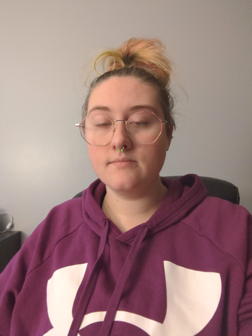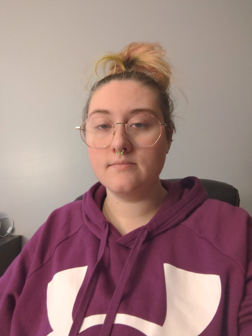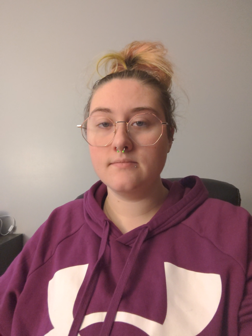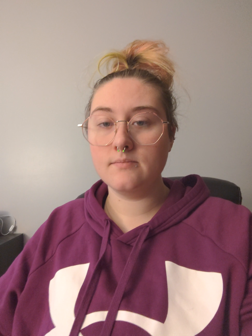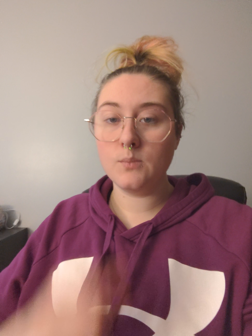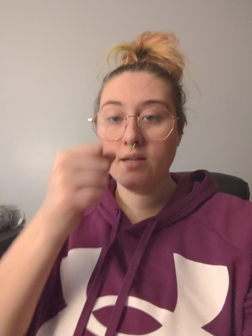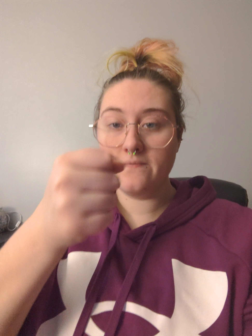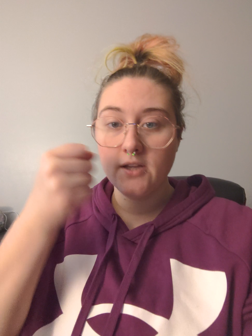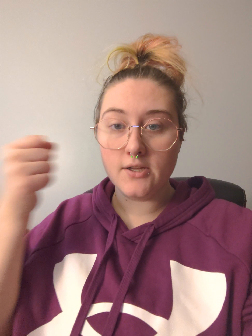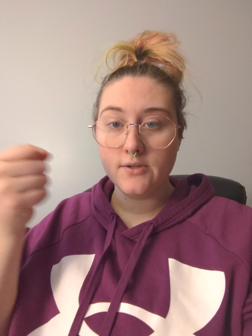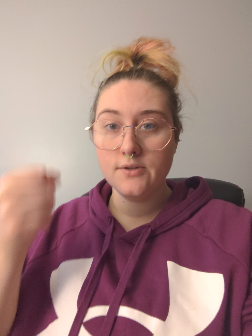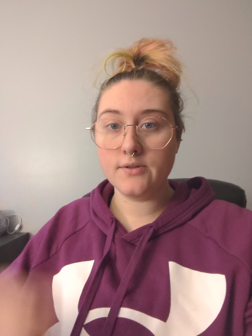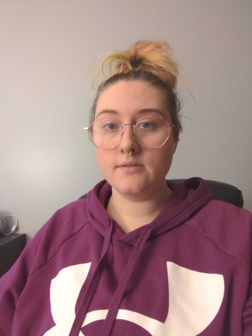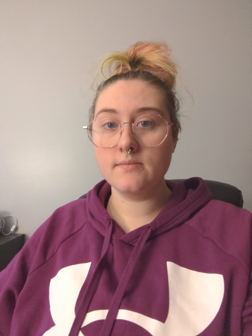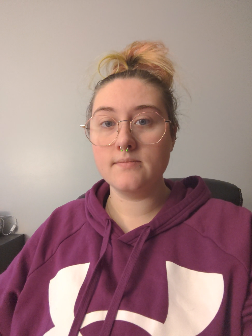refrigerator